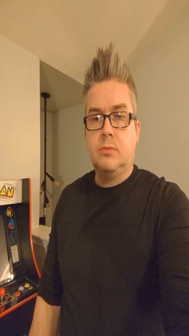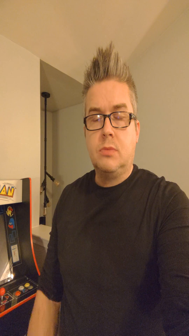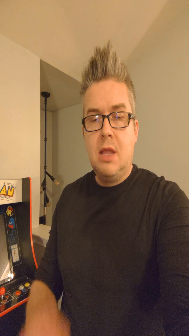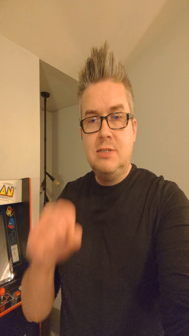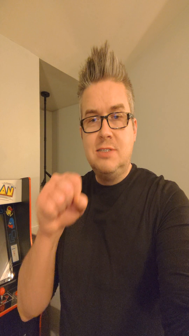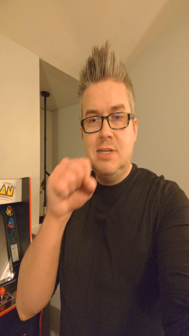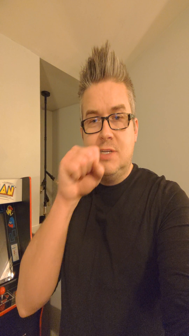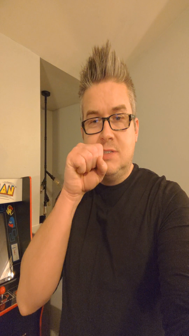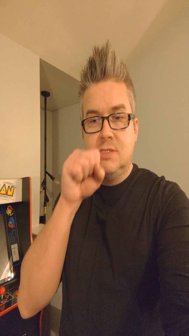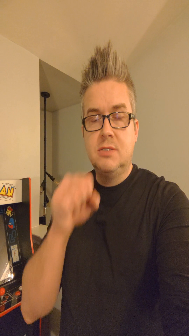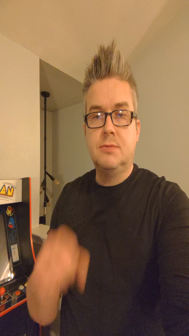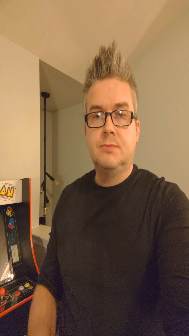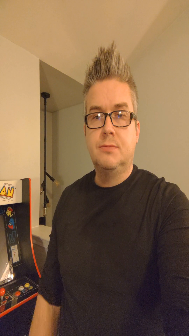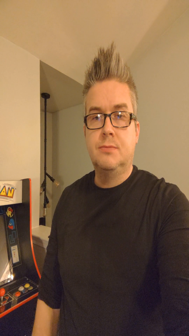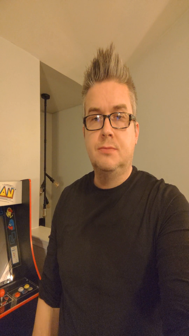carrot